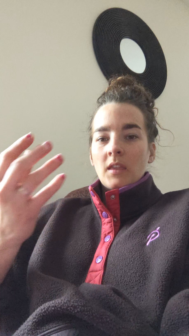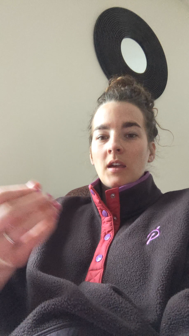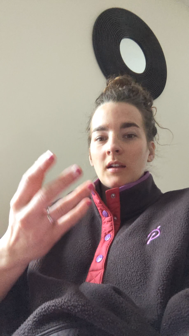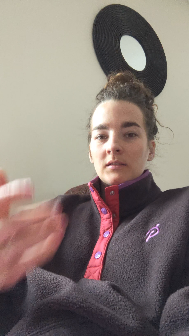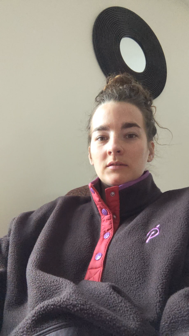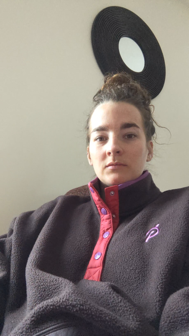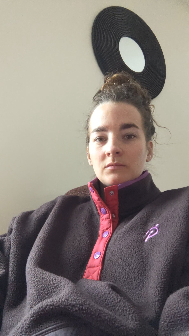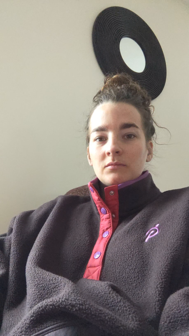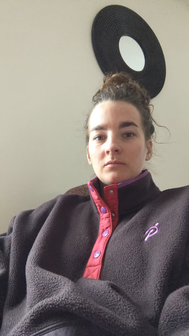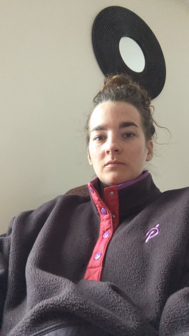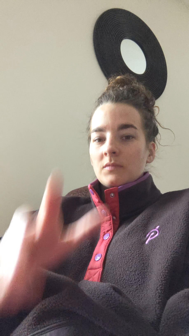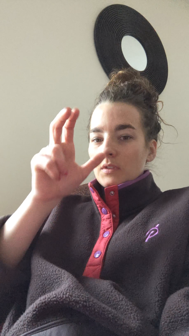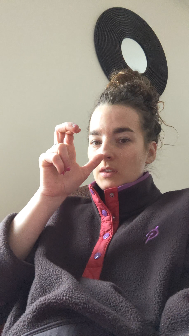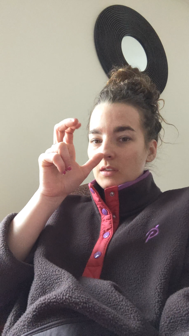ant